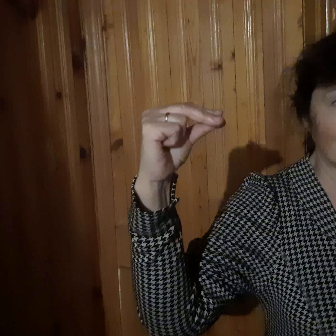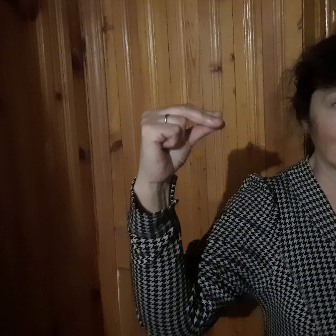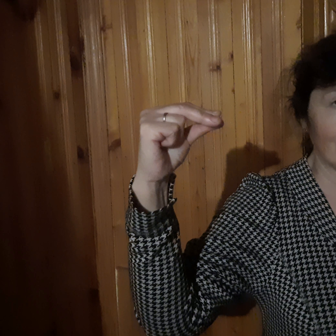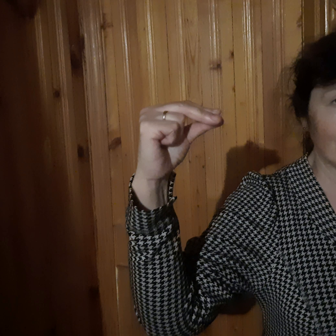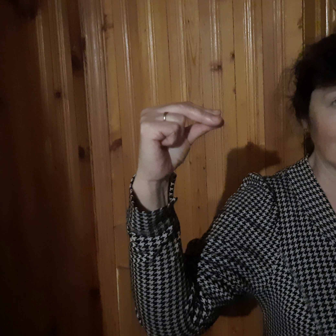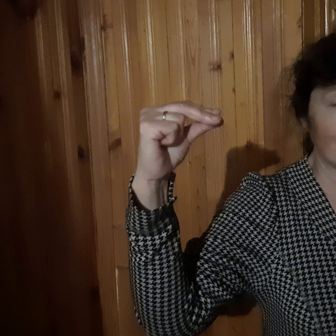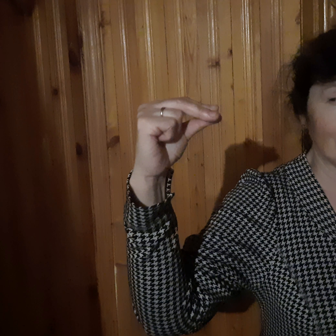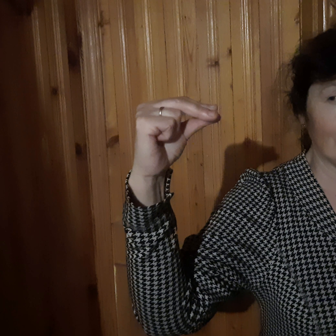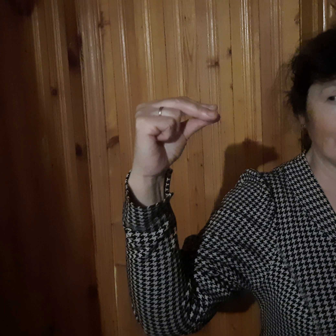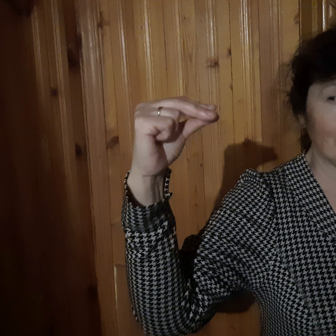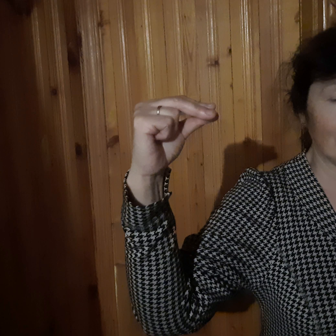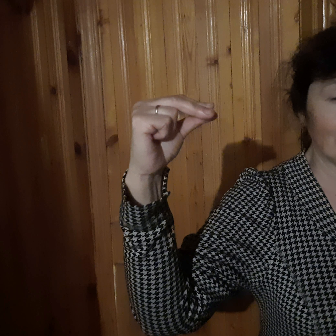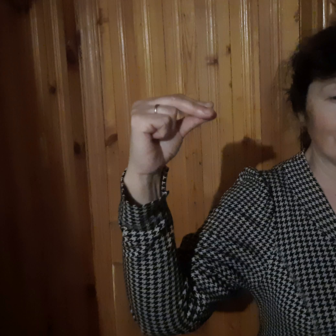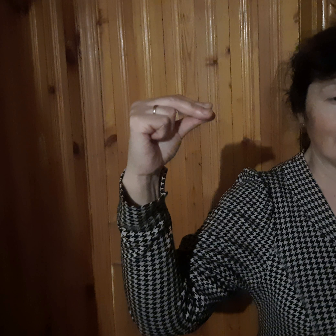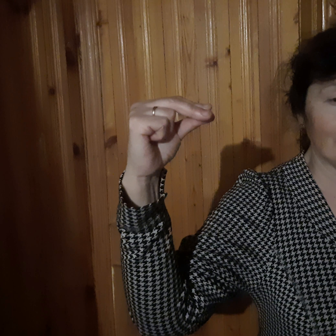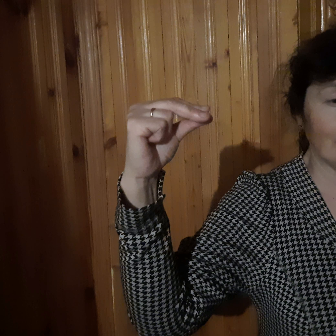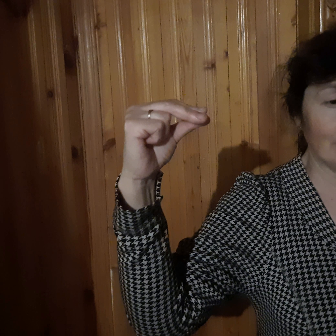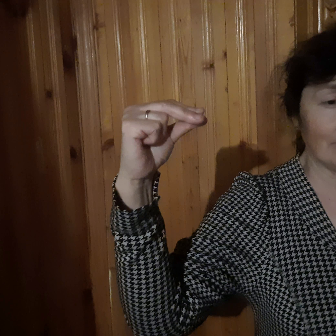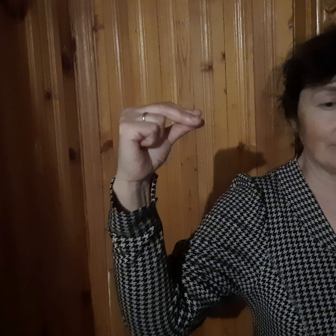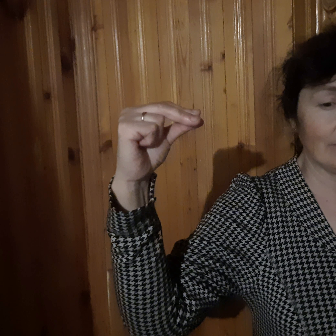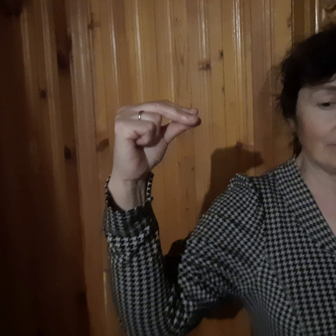Ч